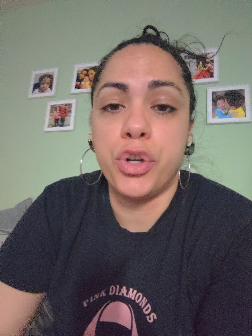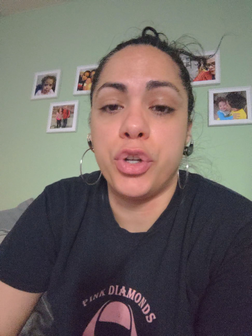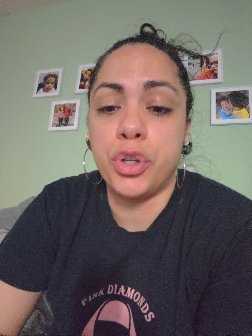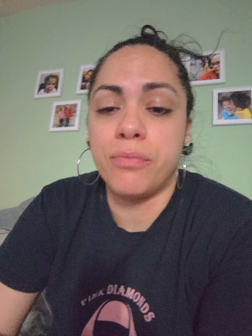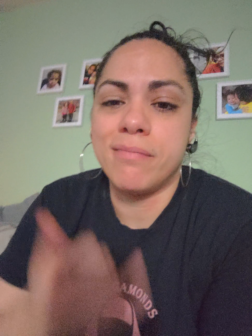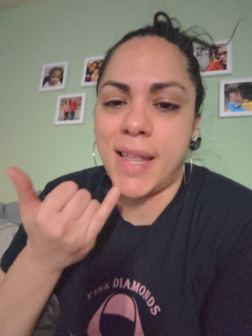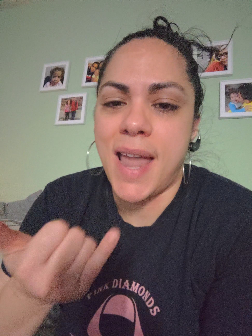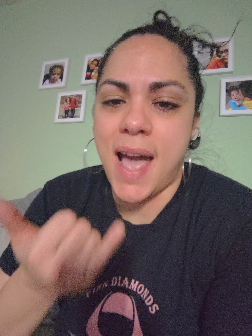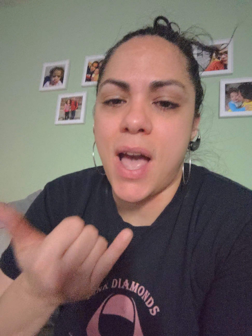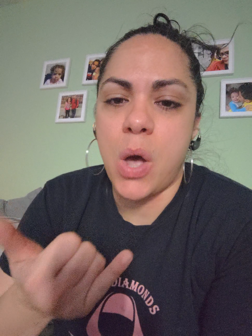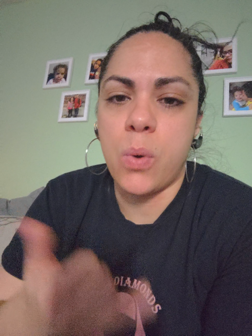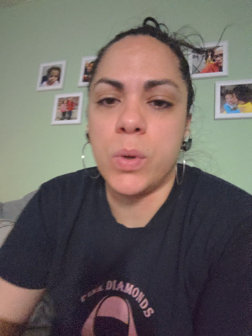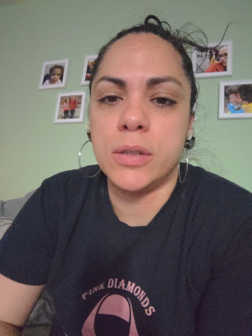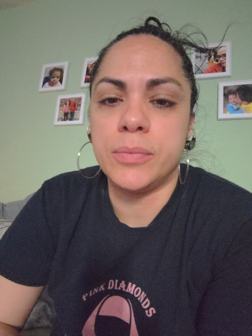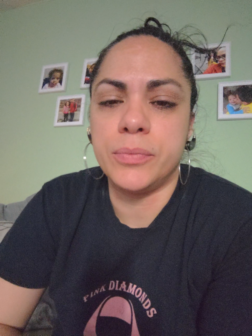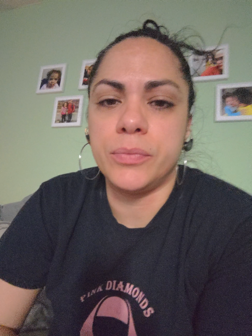now